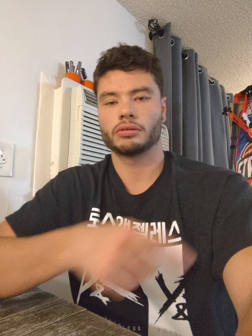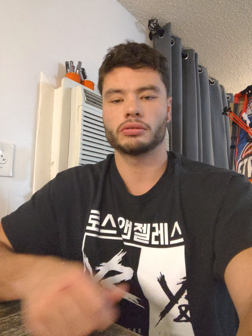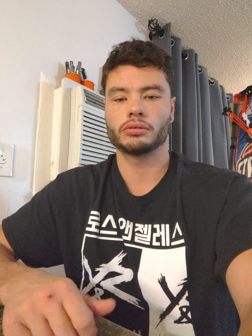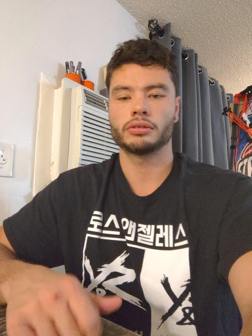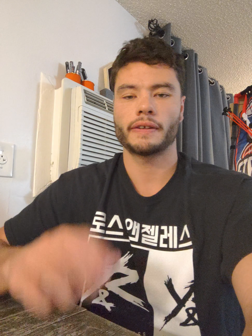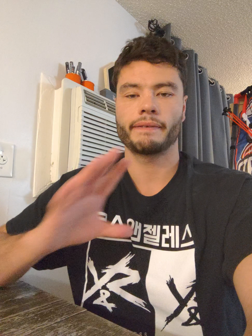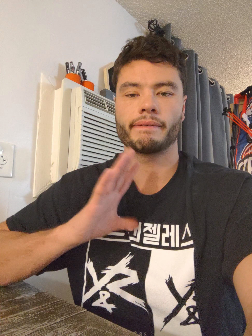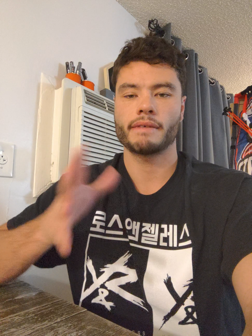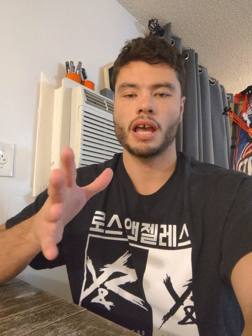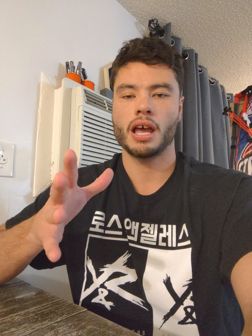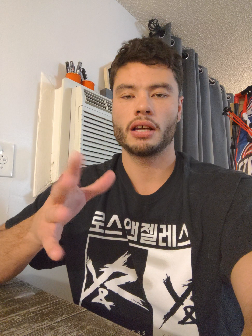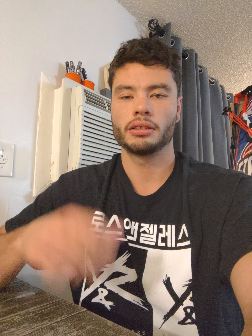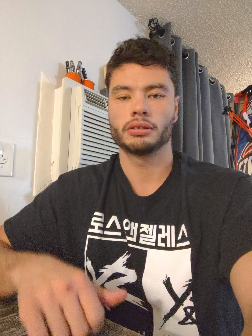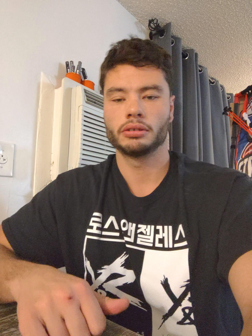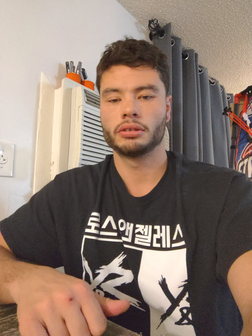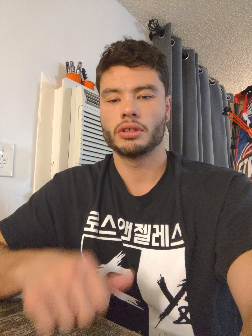fine